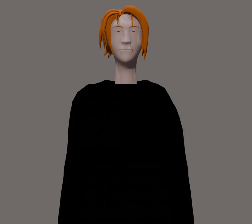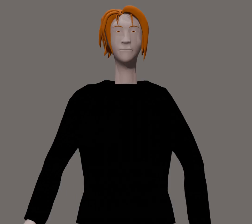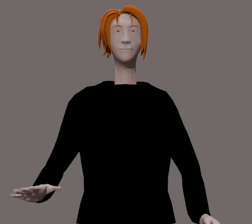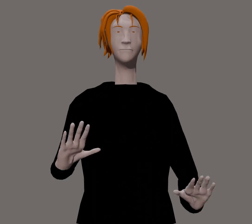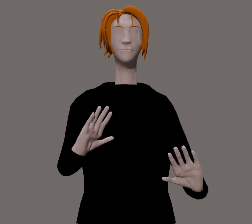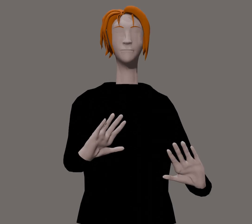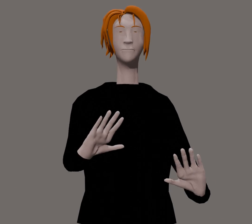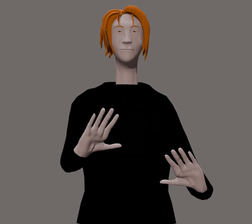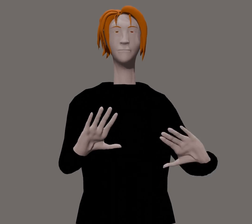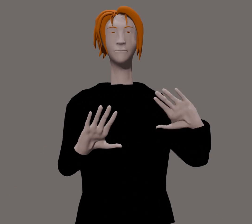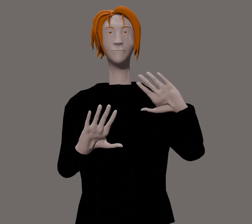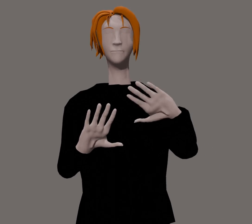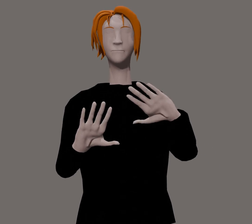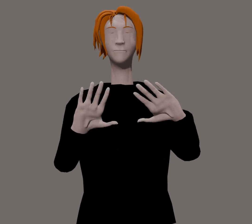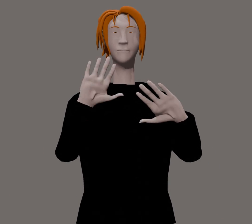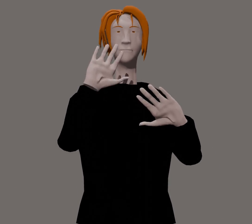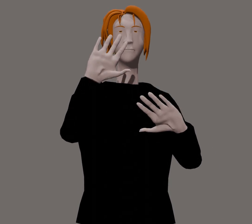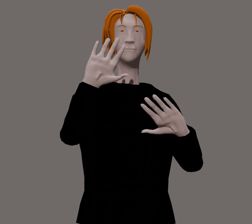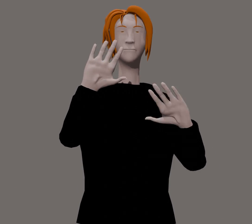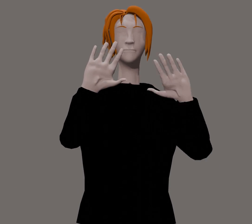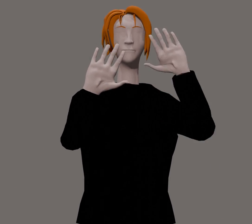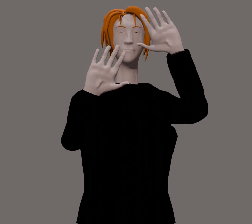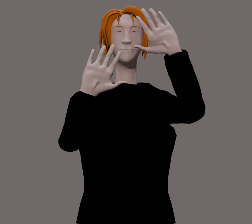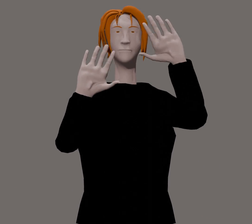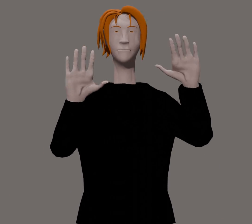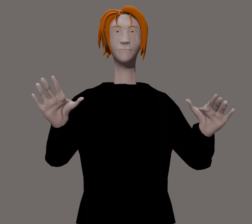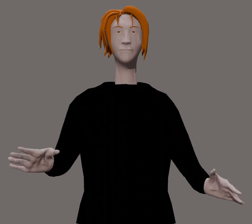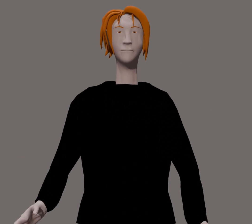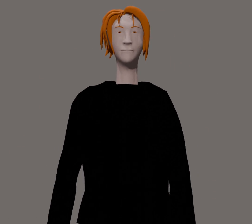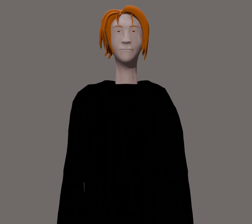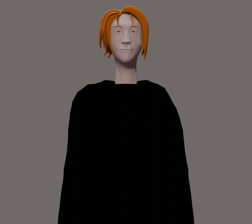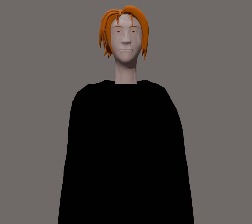Composition